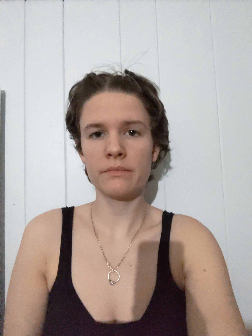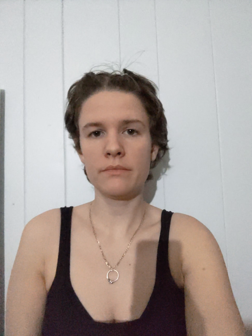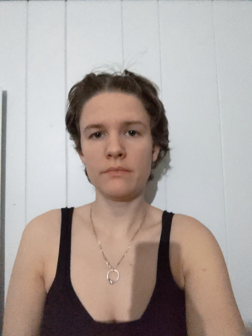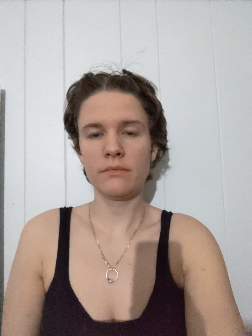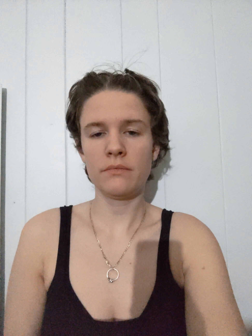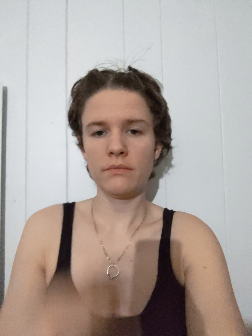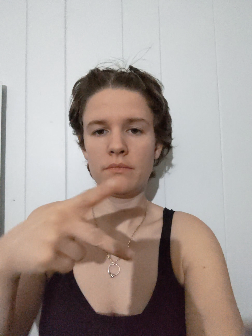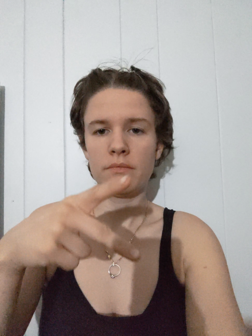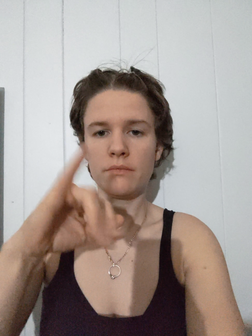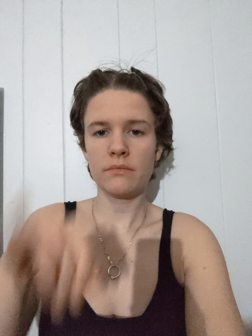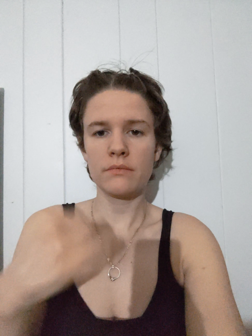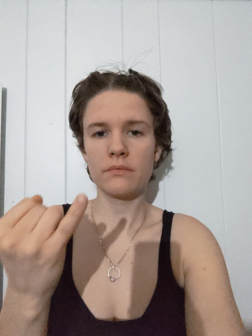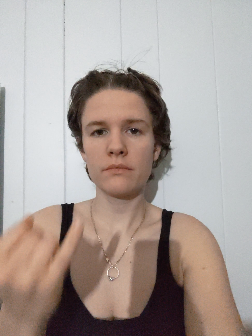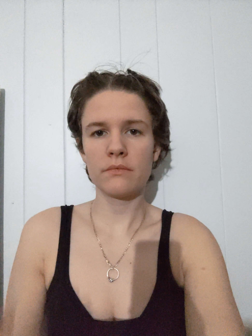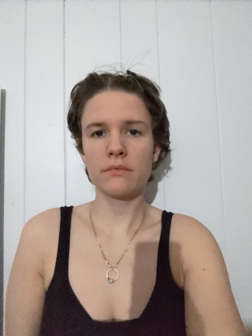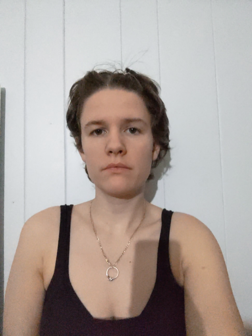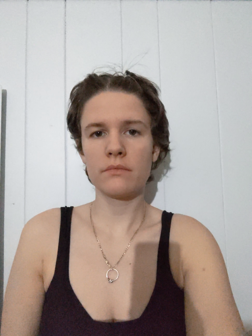pajamas